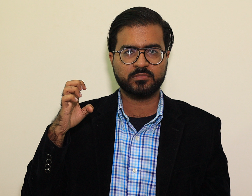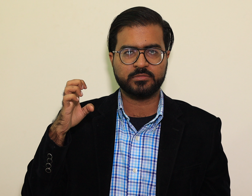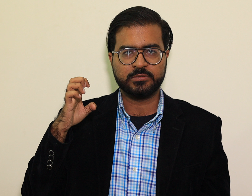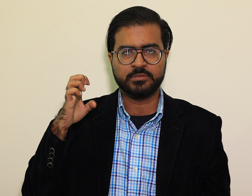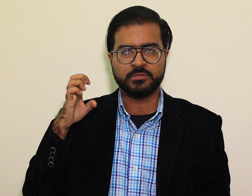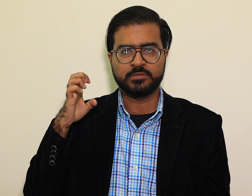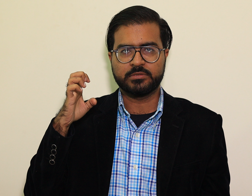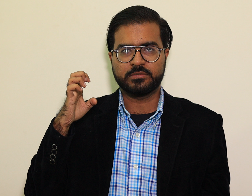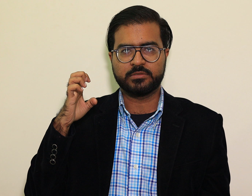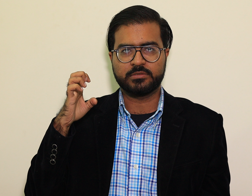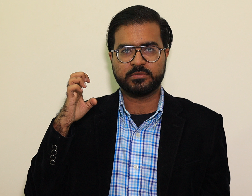stiff